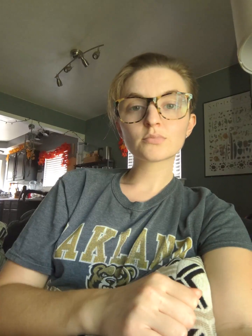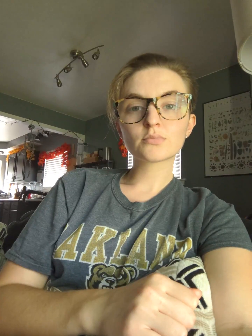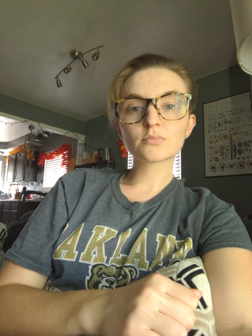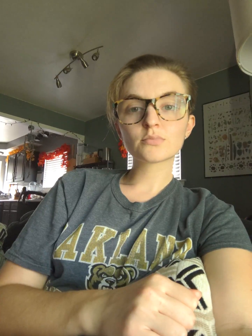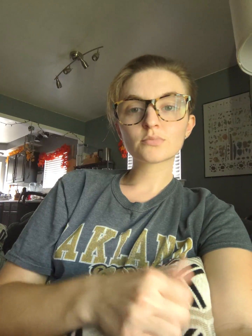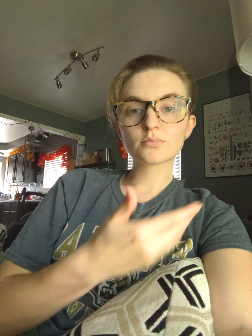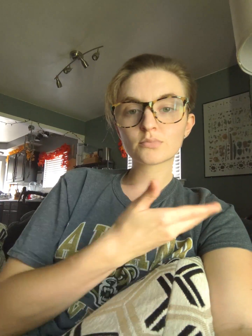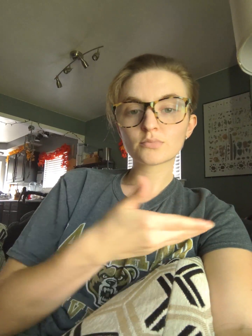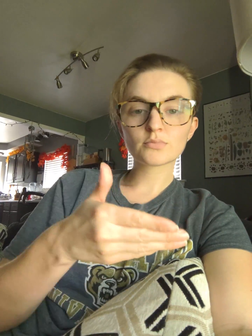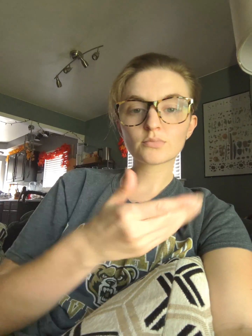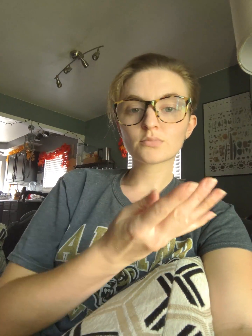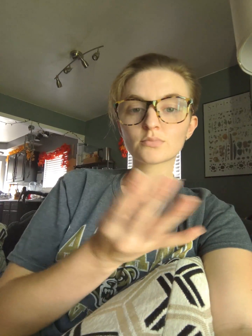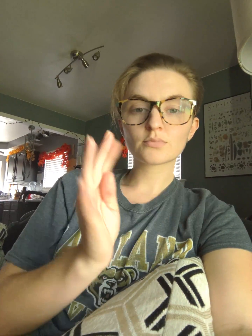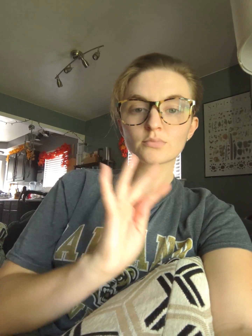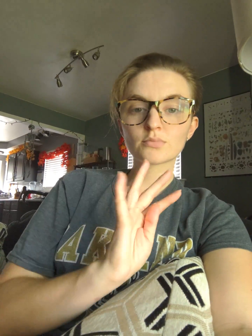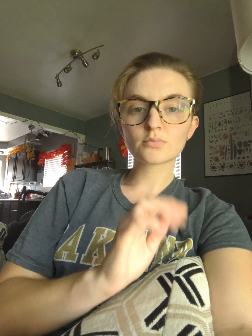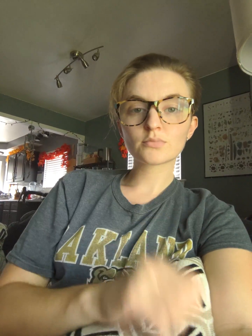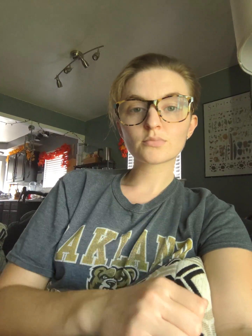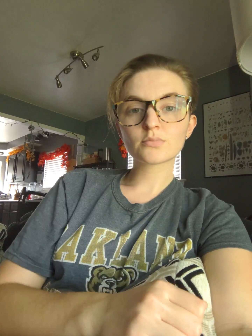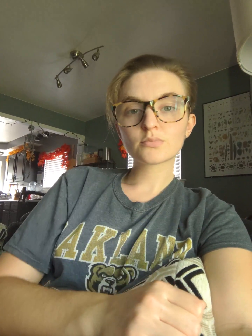crib